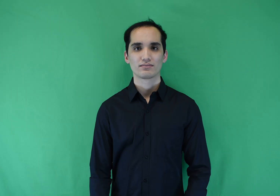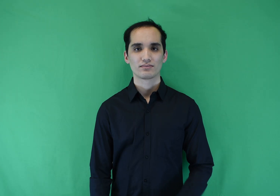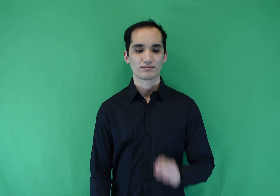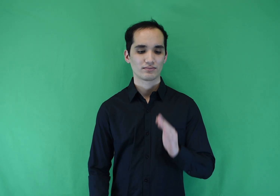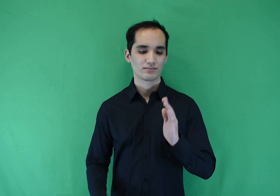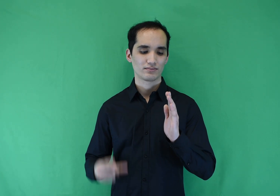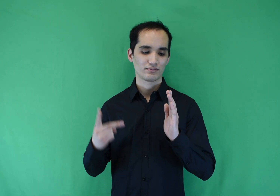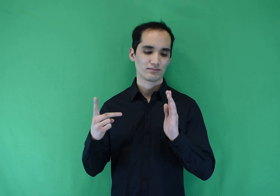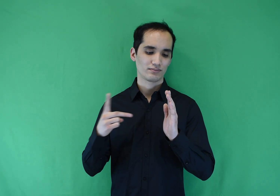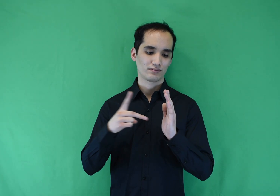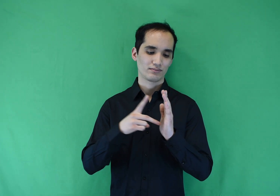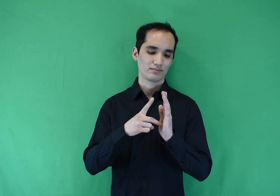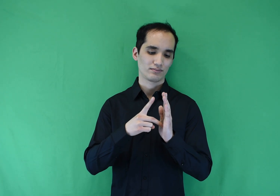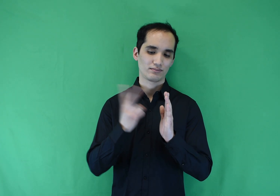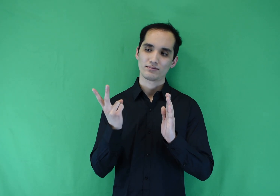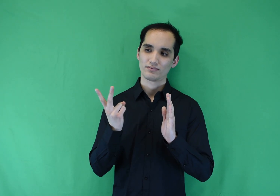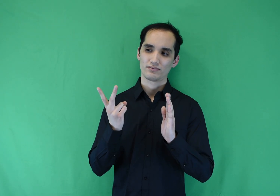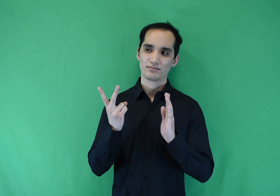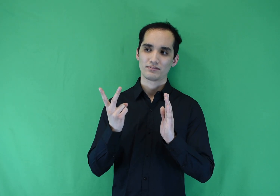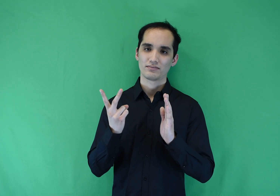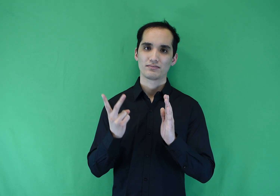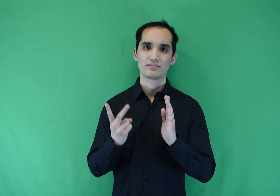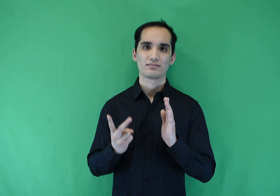otra vez